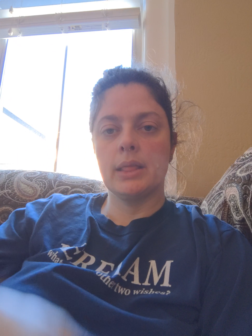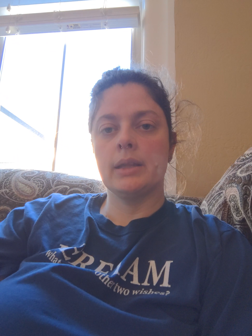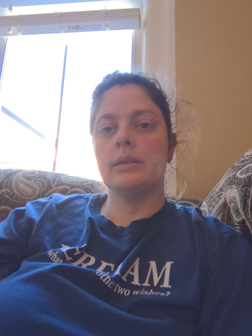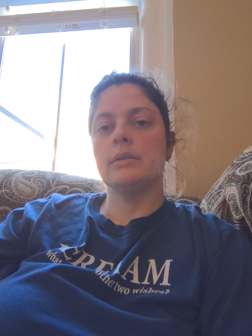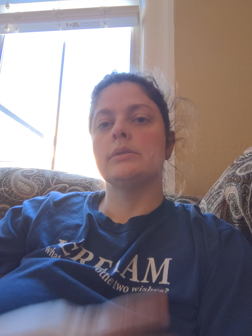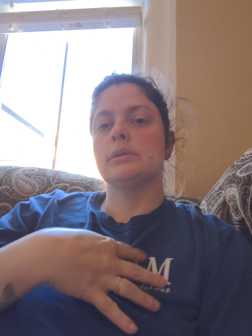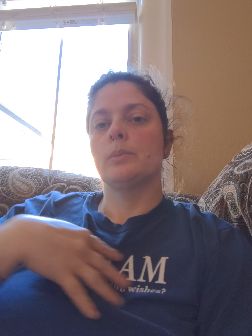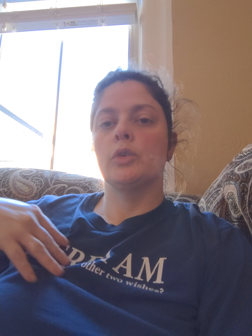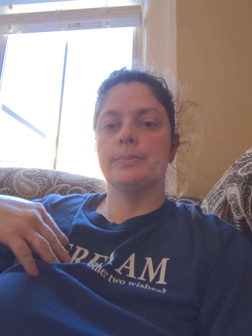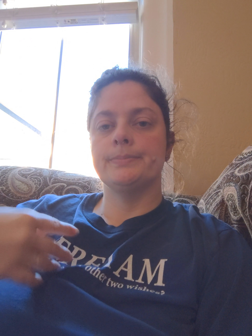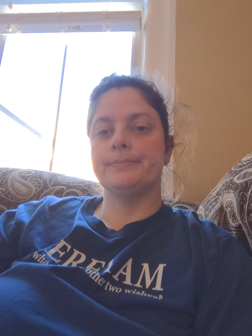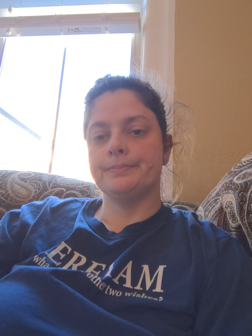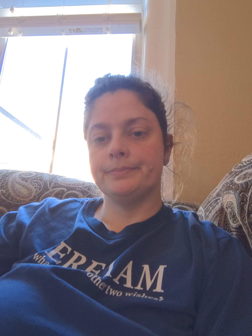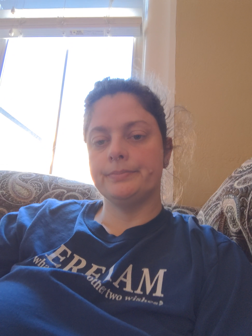zebra